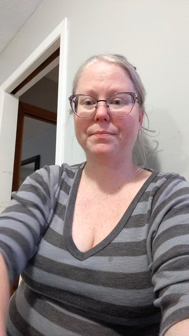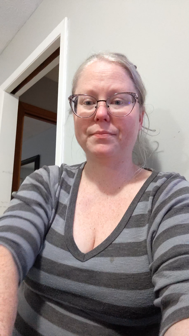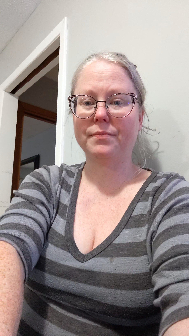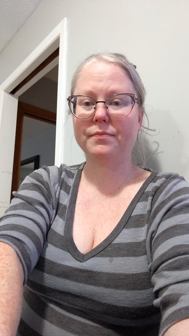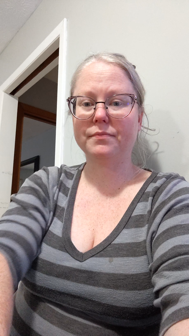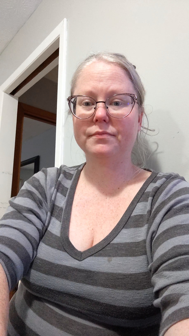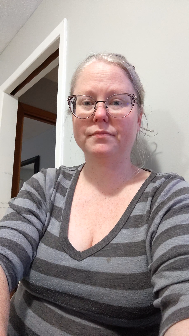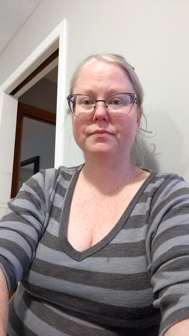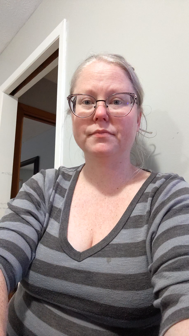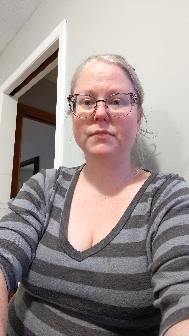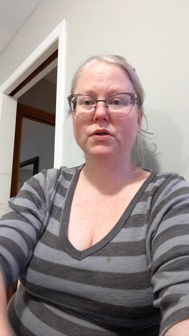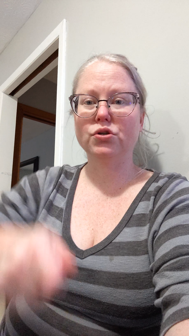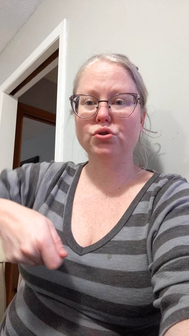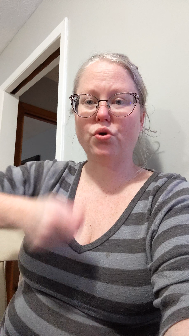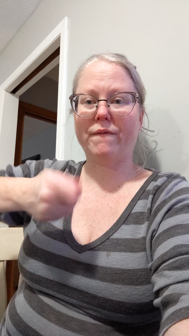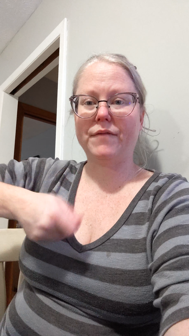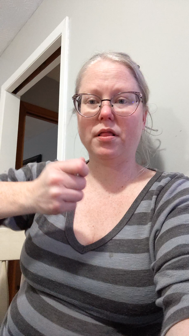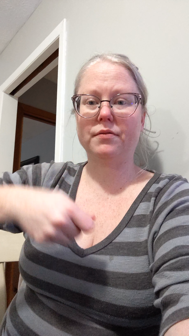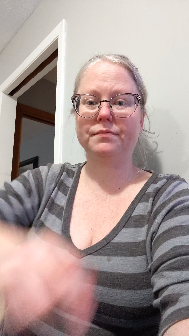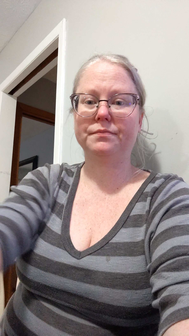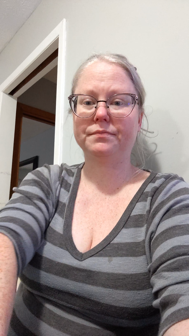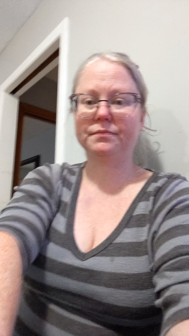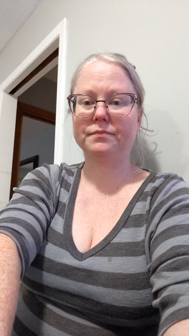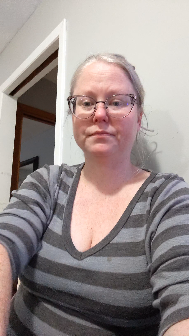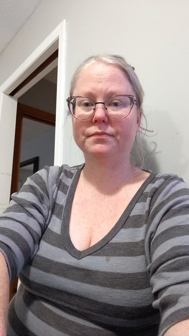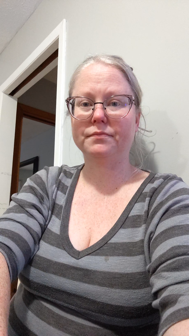shovel